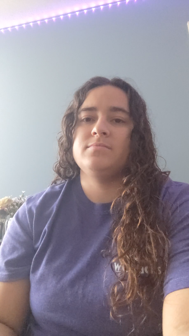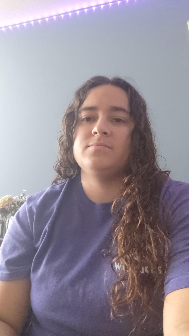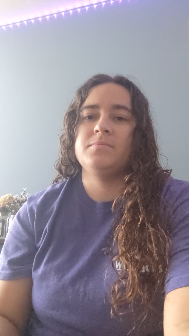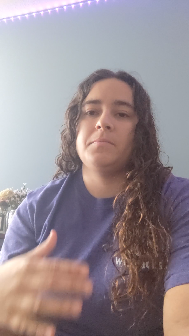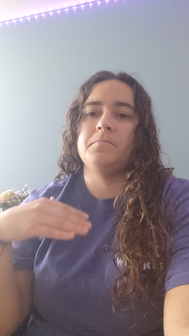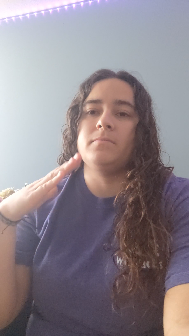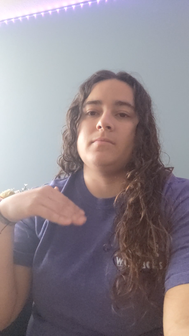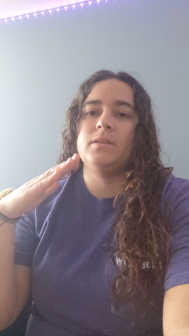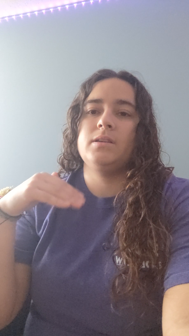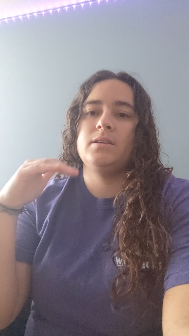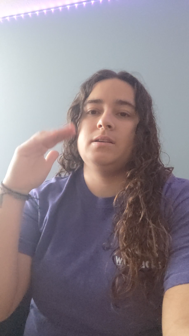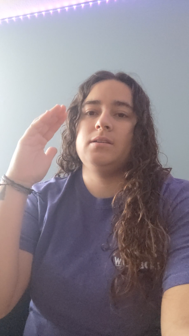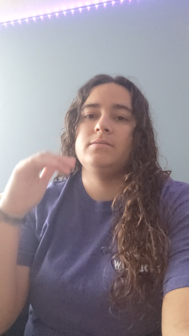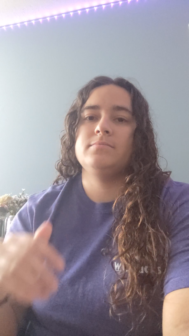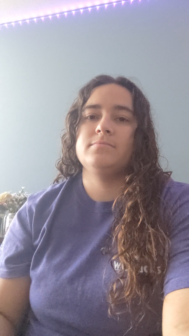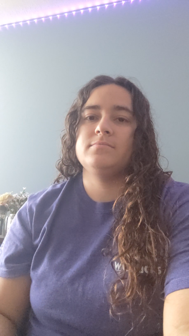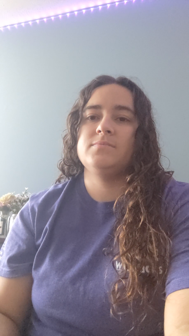build